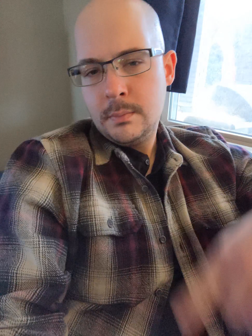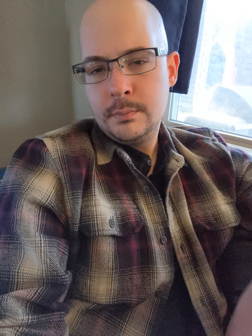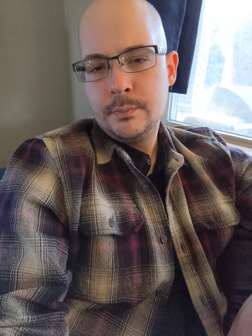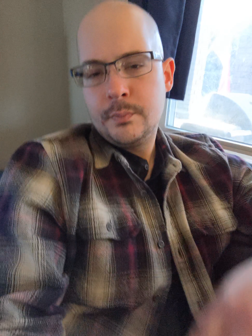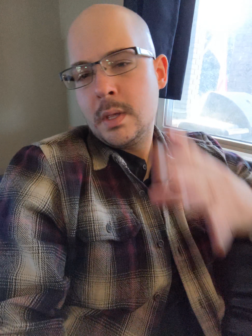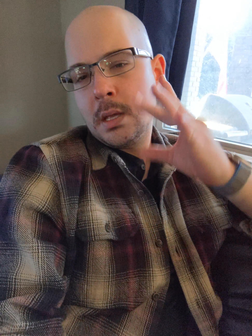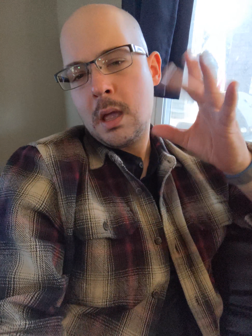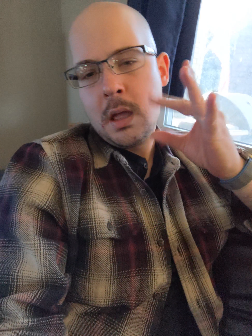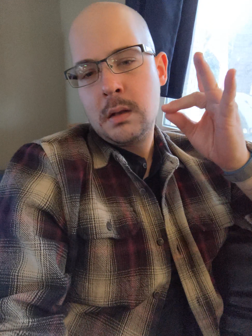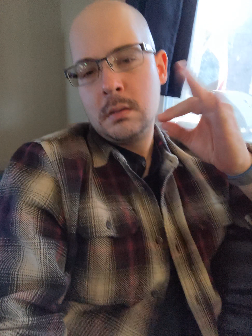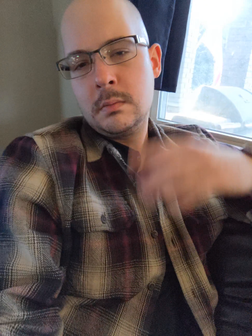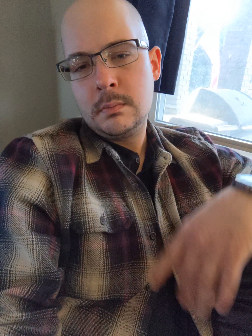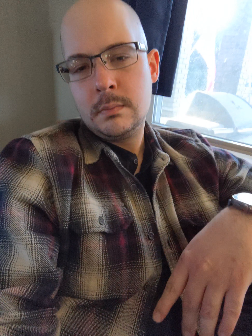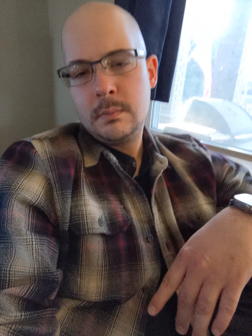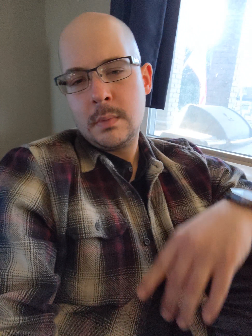cat